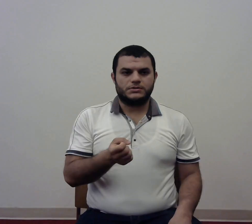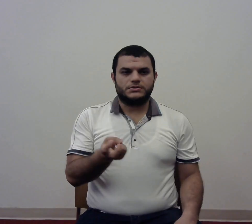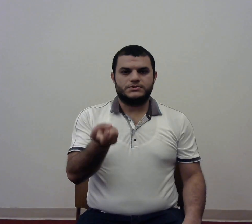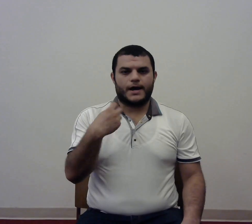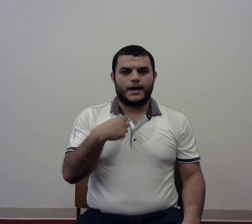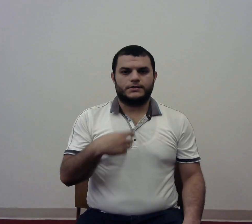gəlmək